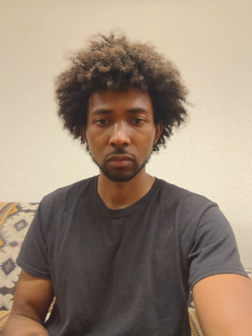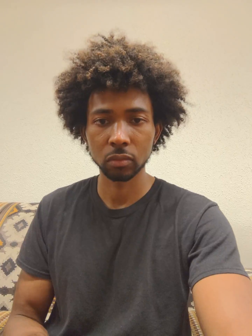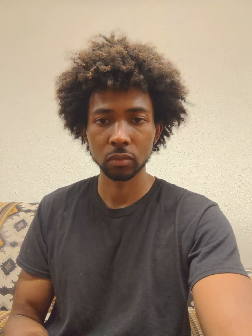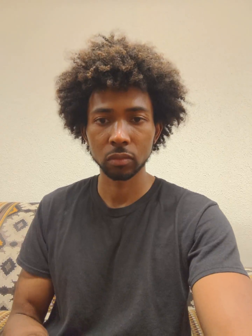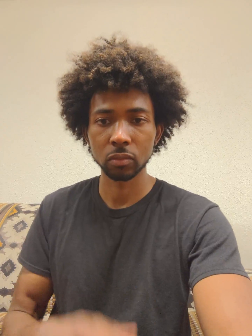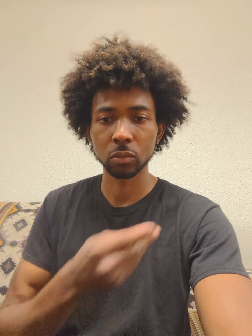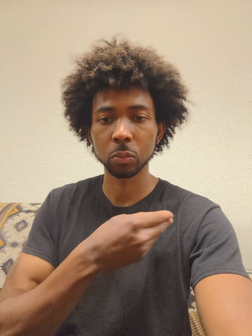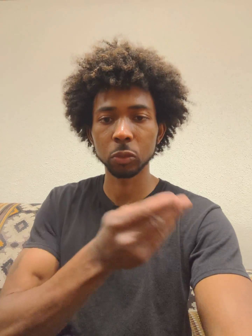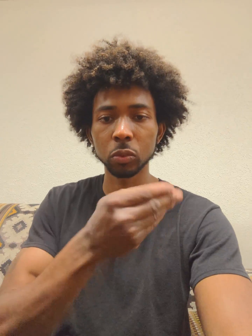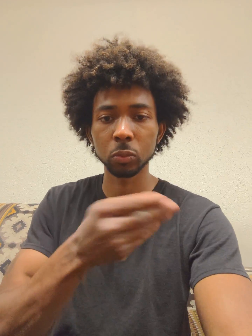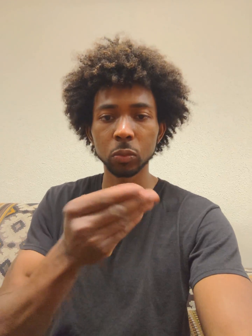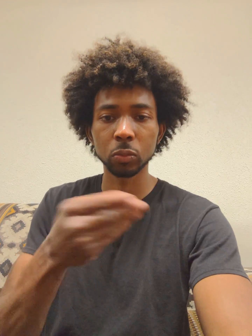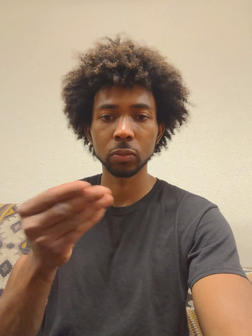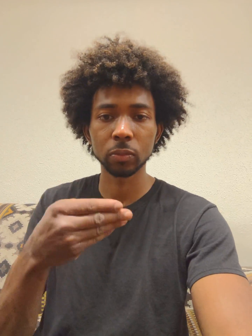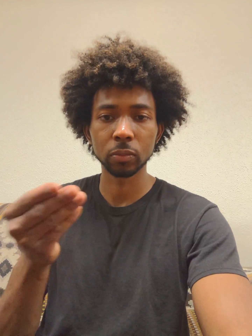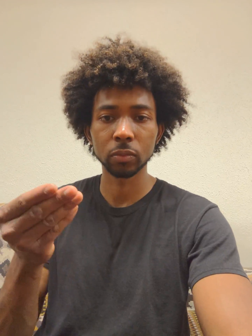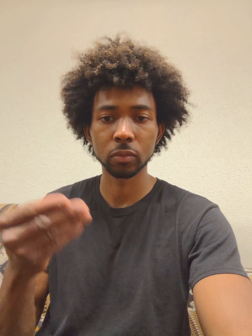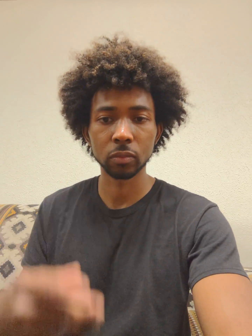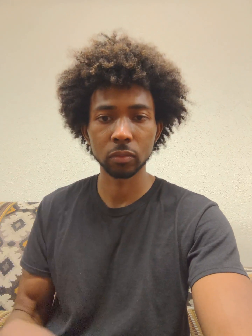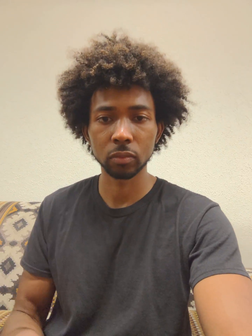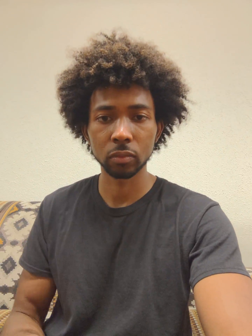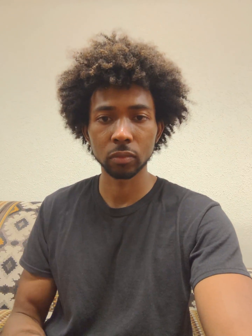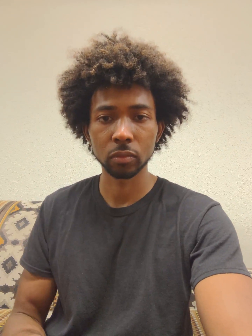shopping